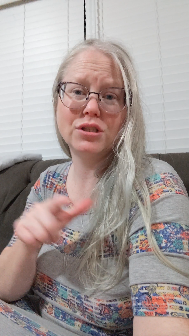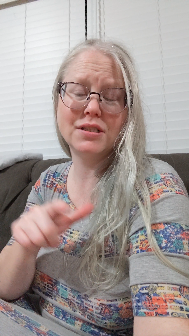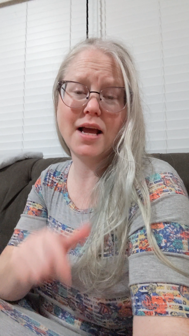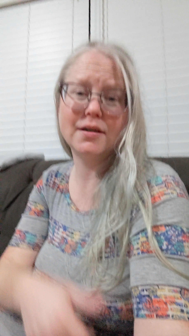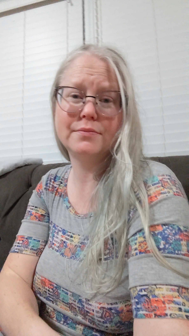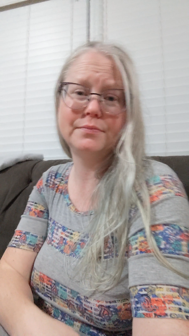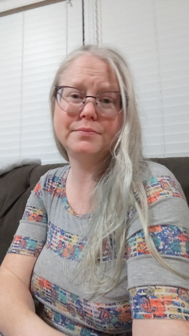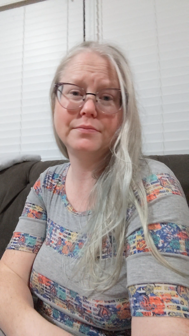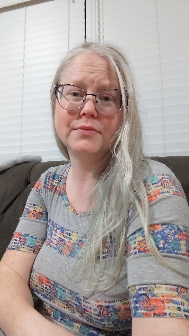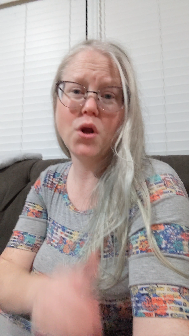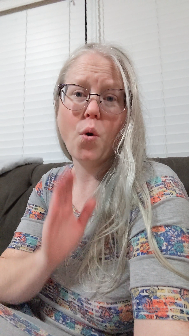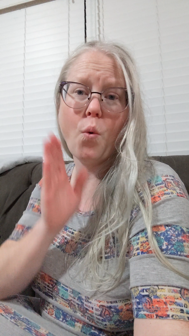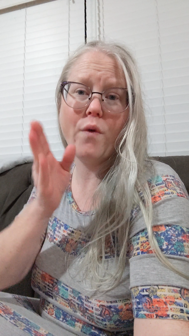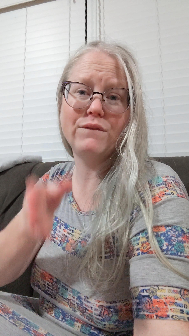over